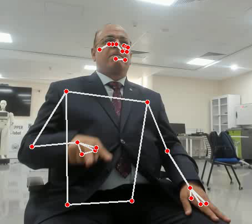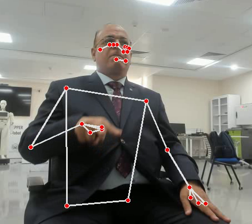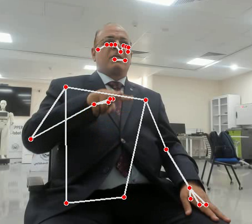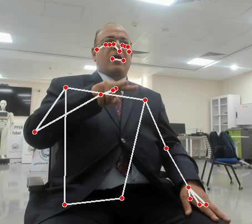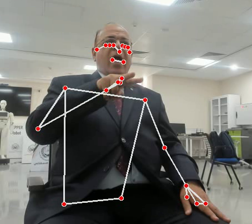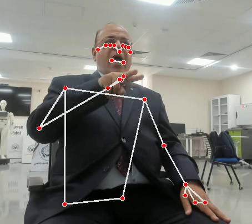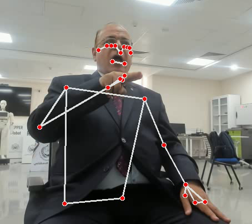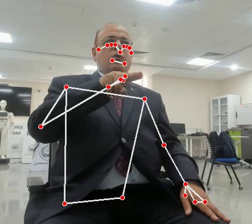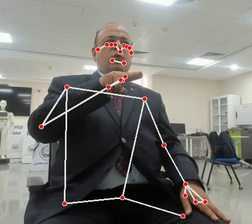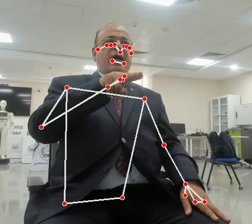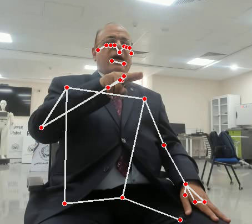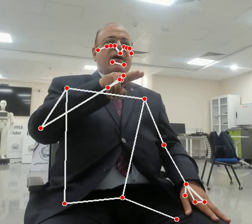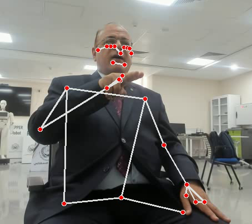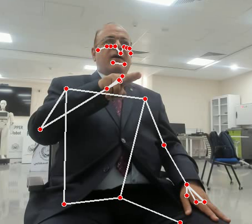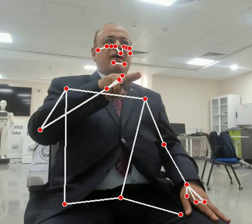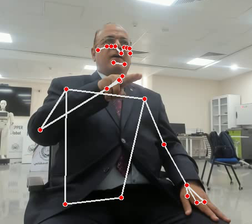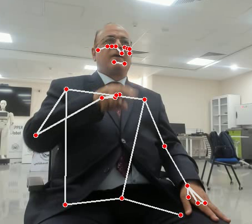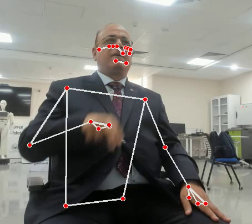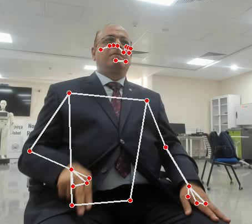akhoia